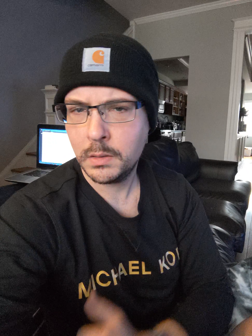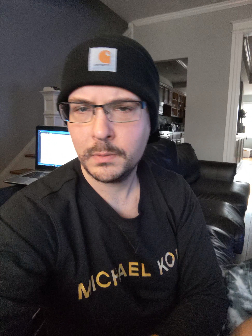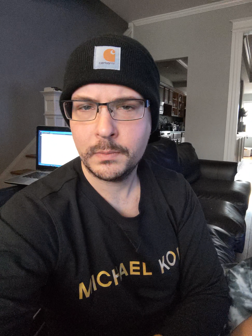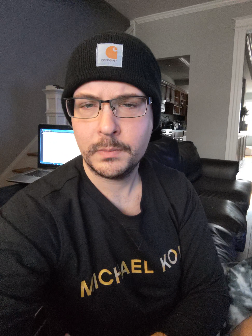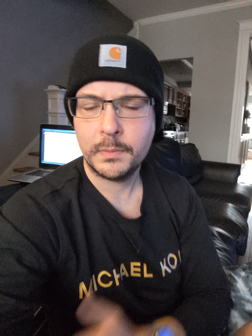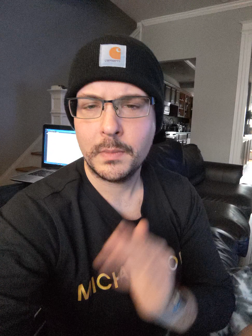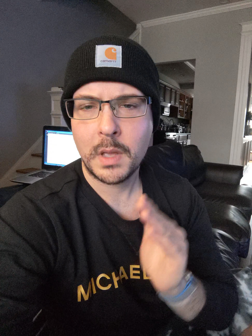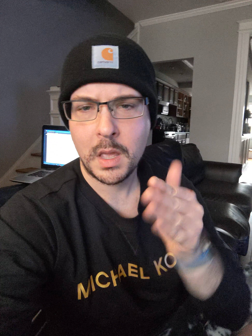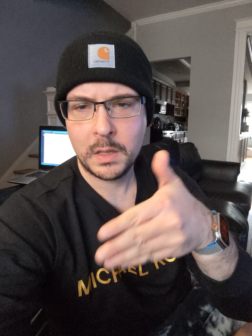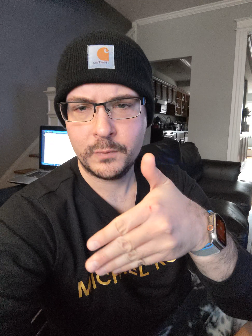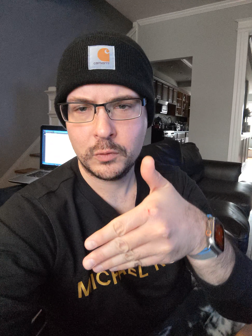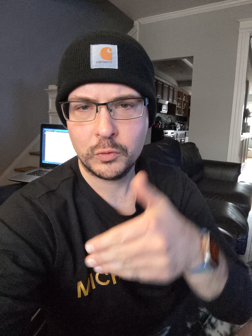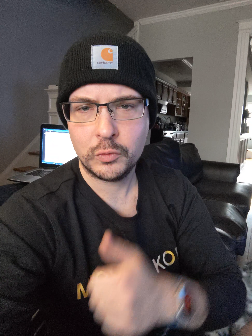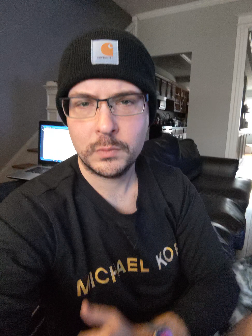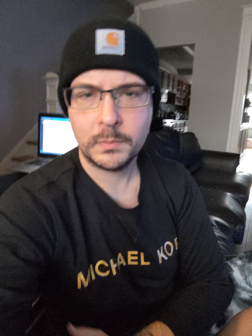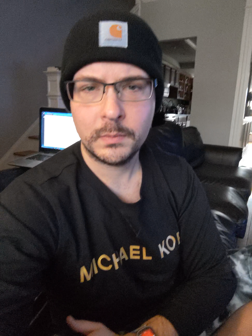after